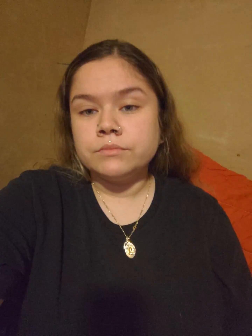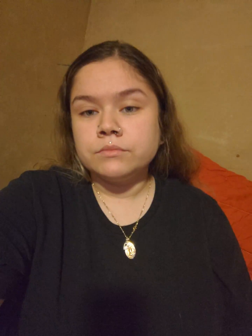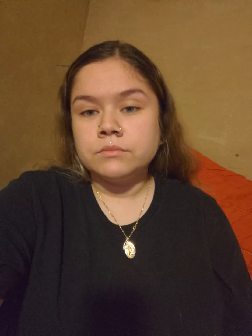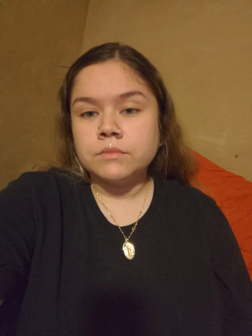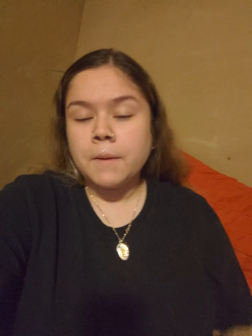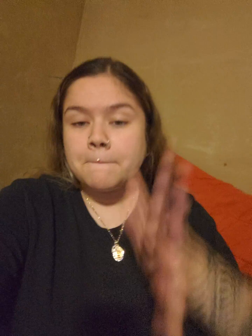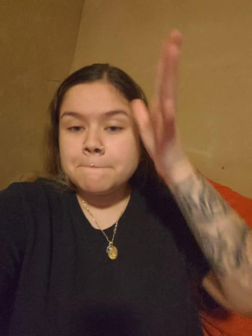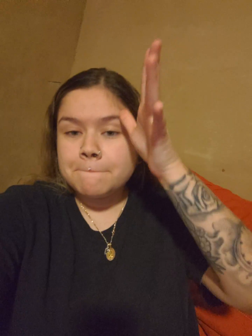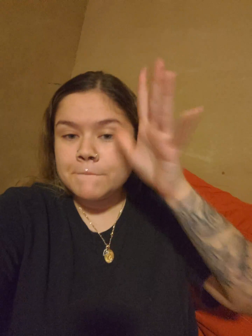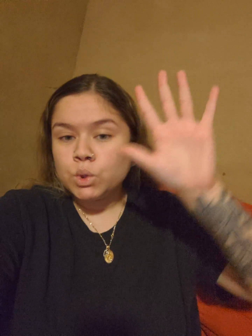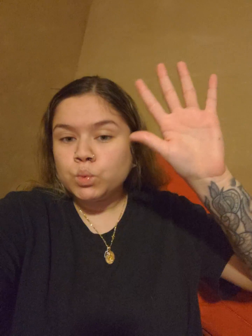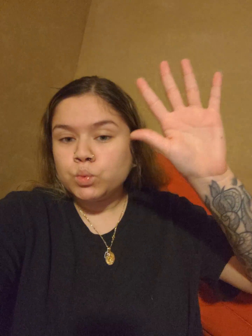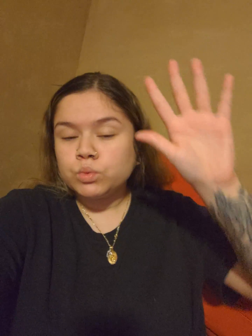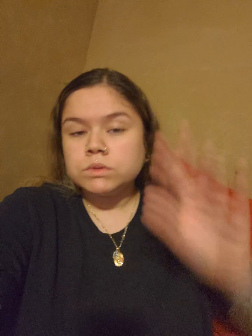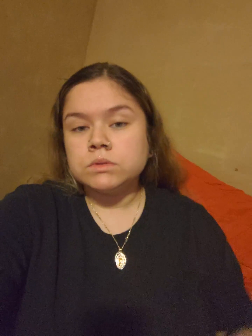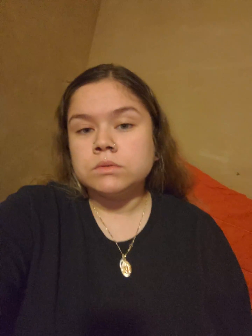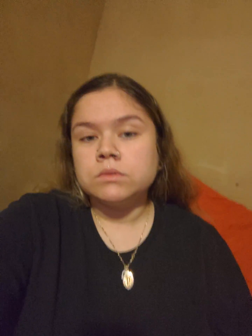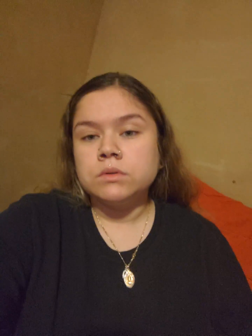moose